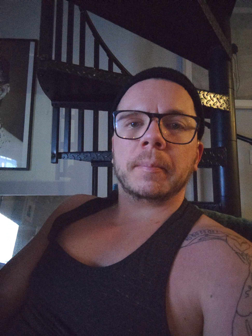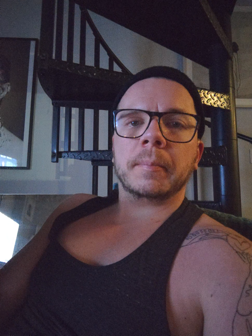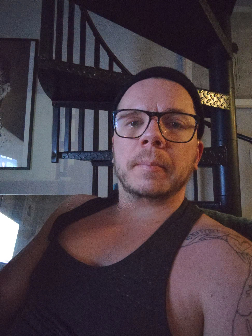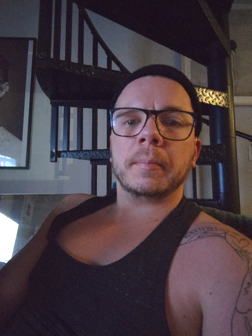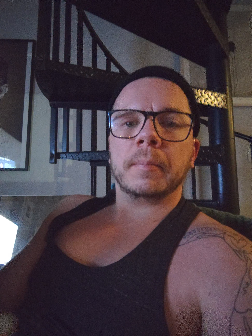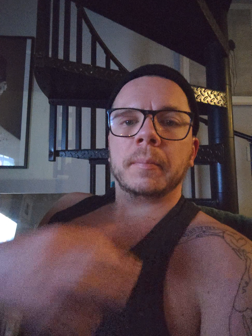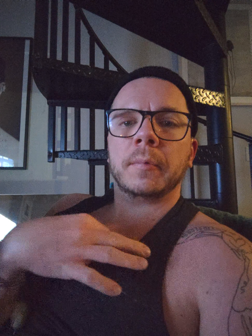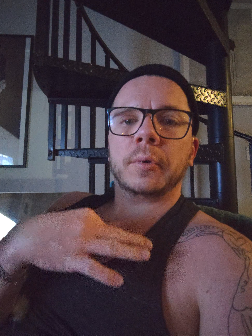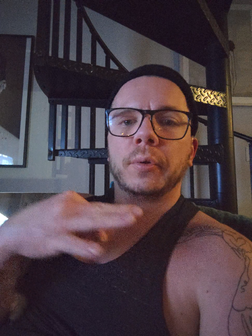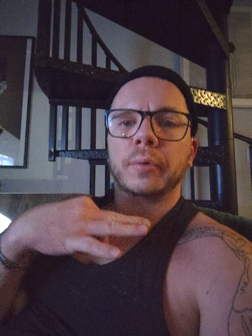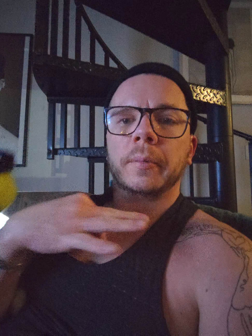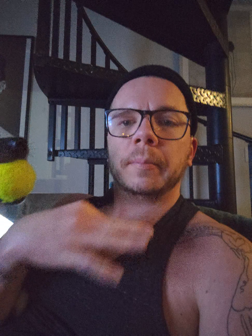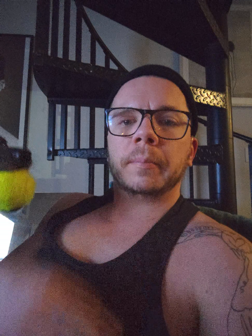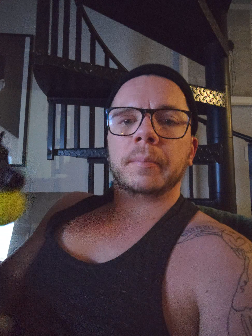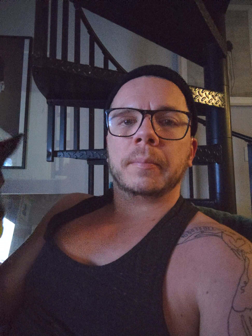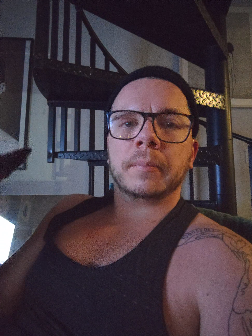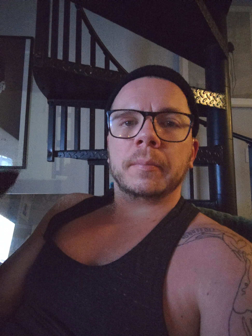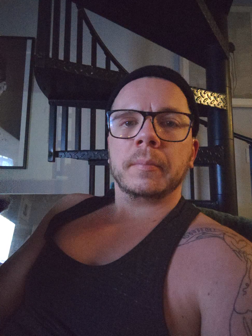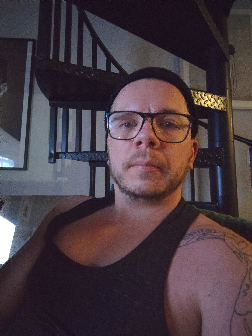shirt